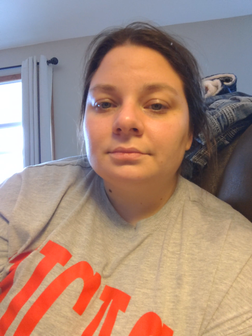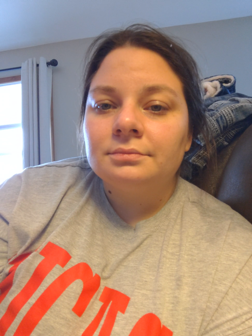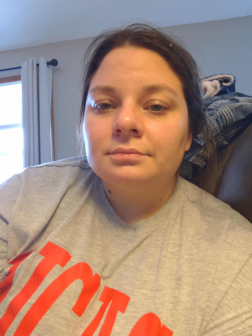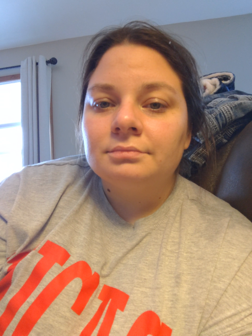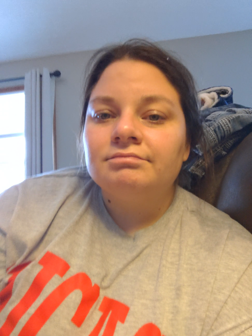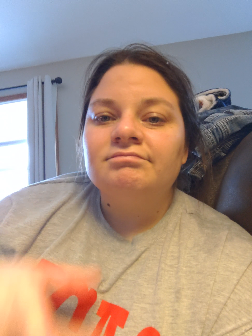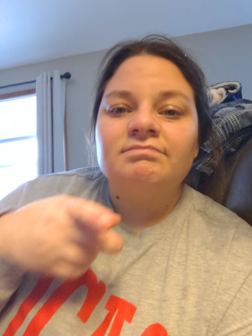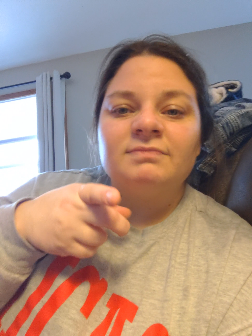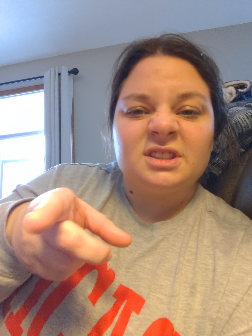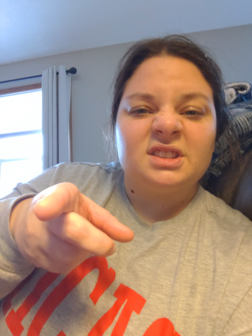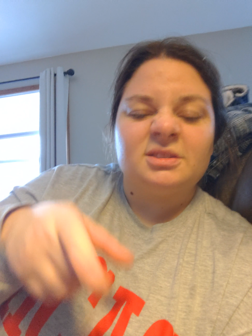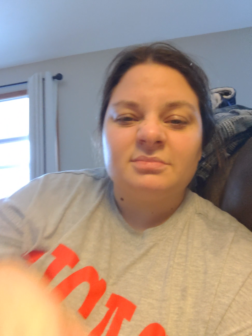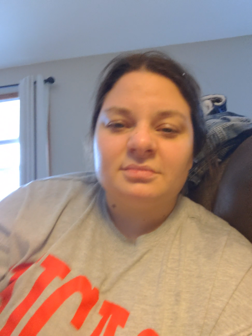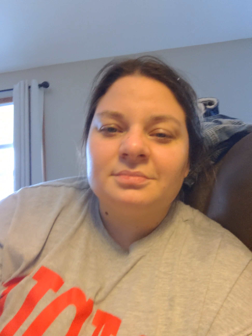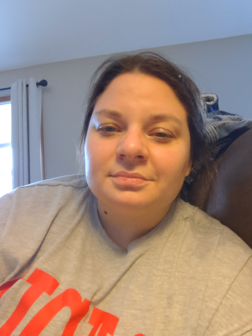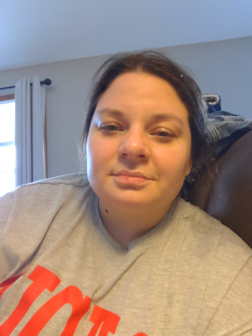he/she/it